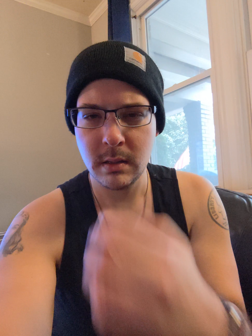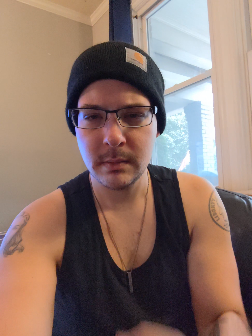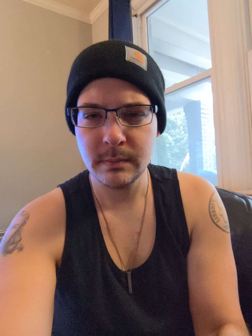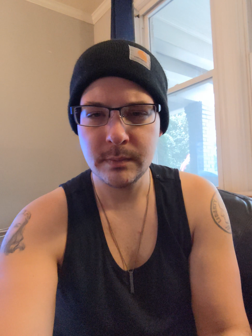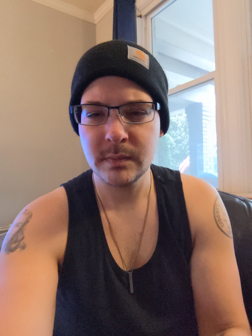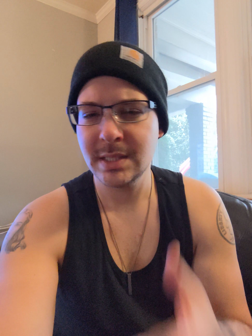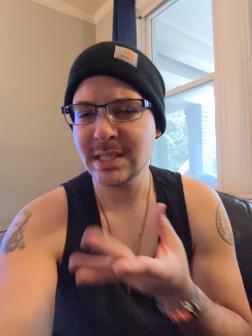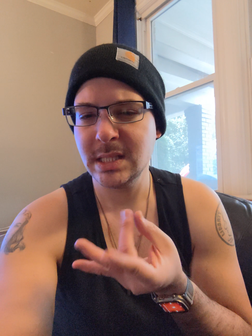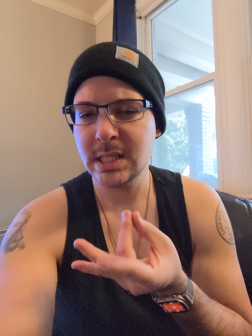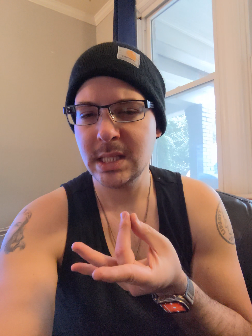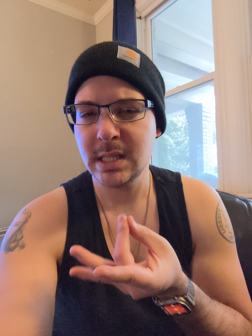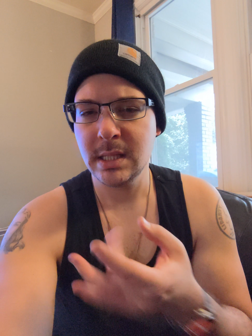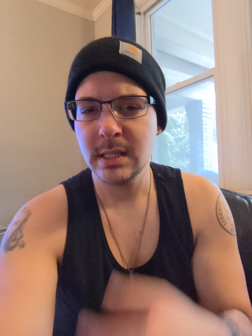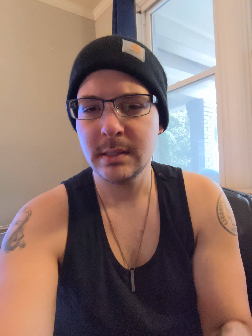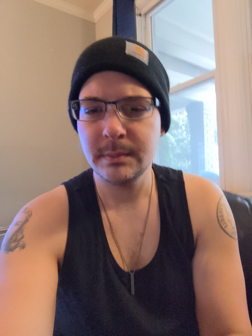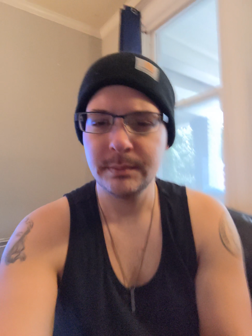sticky